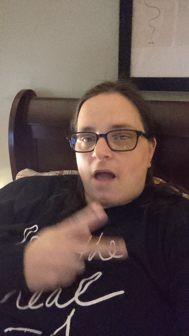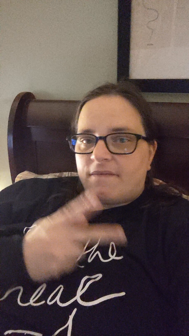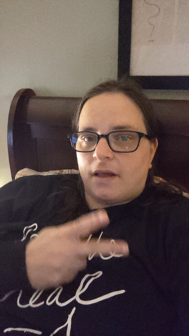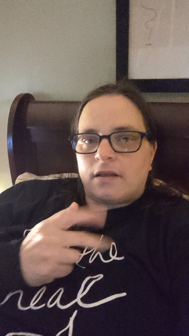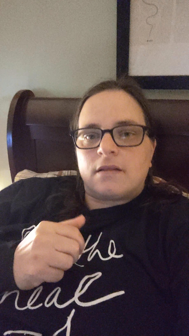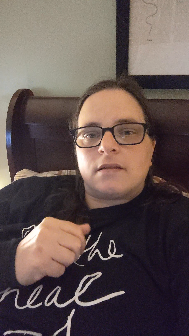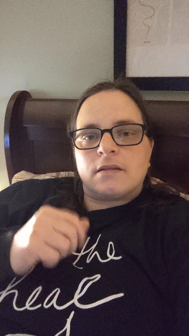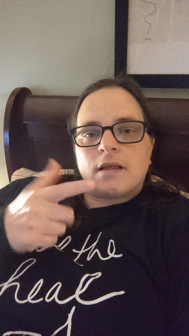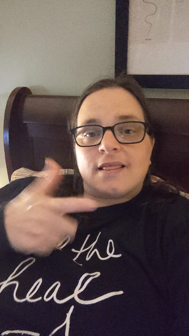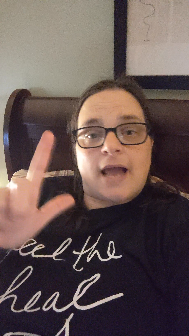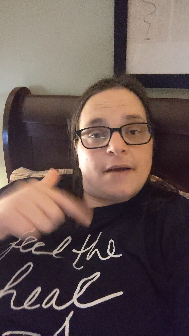let me